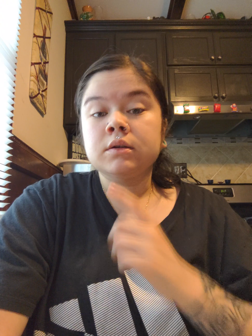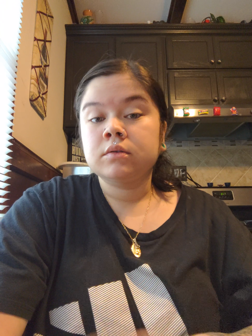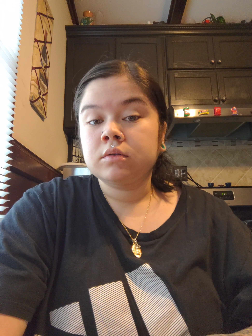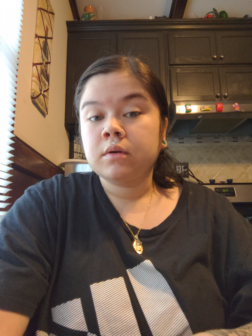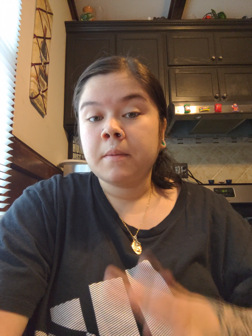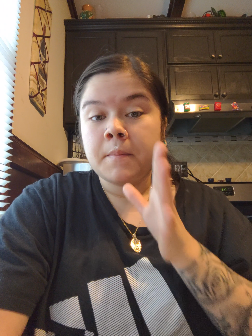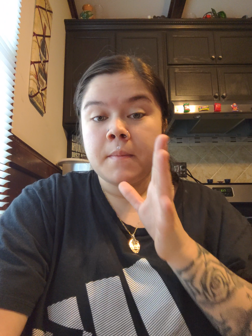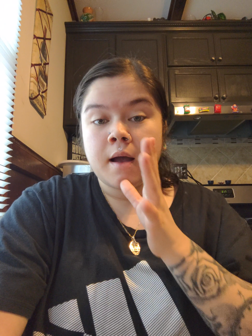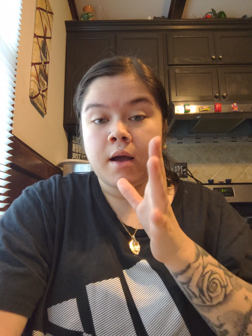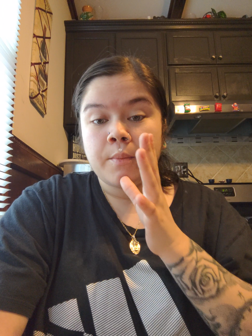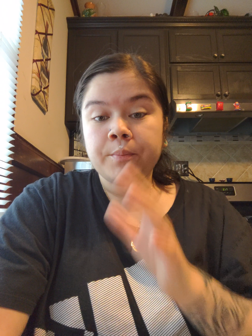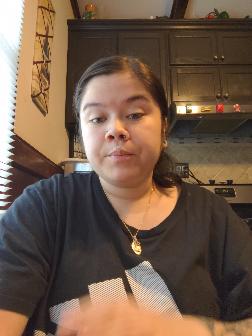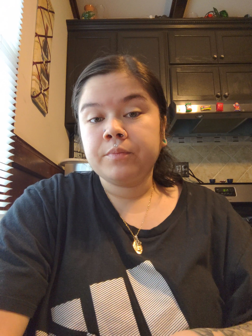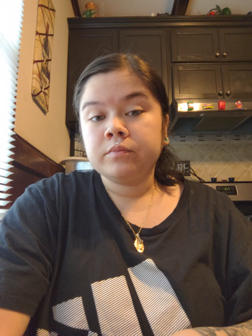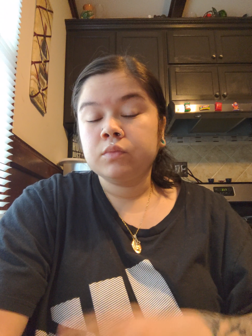mom